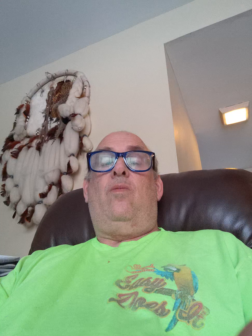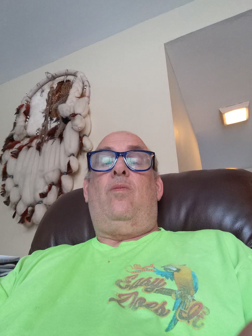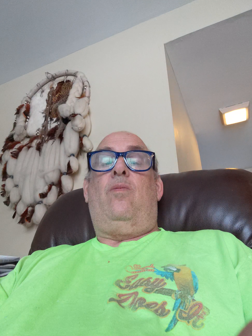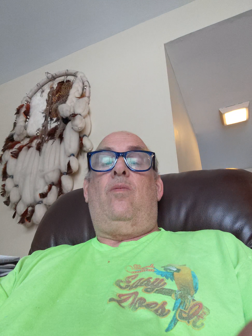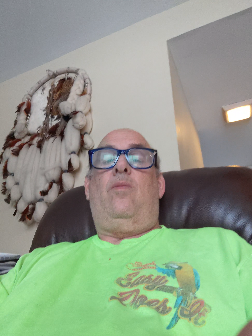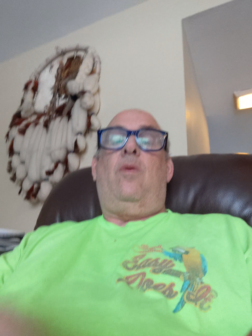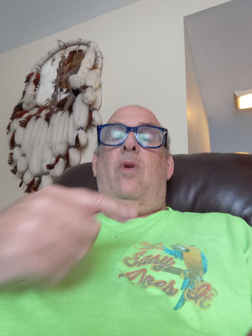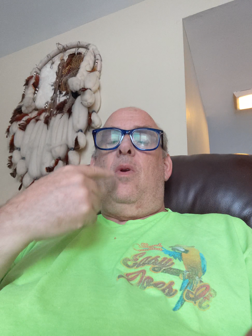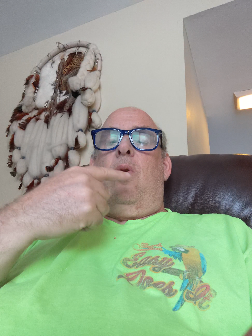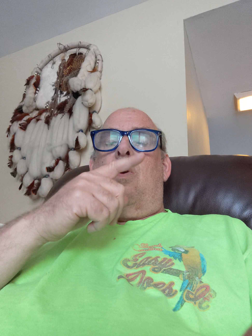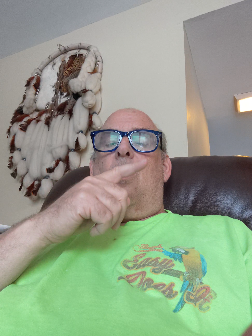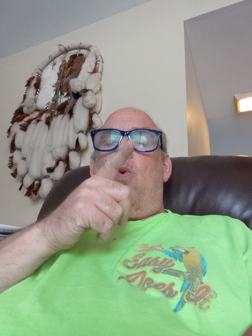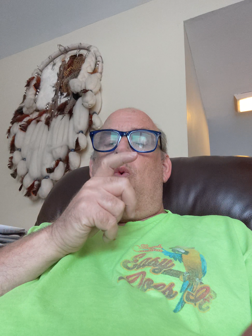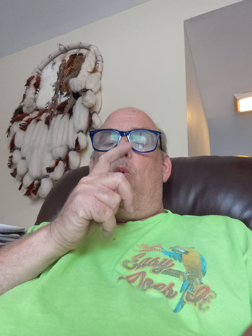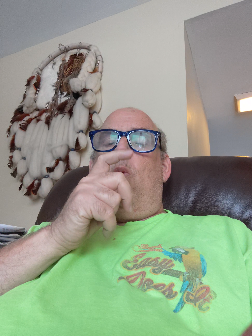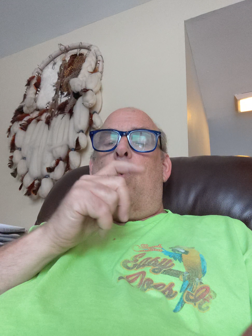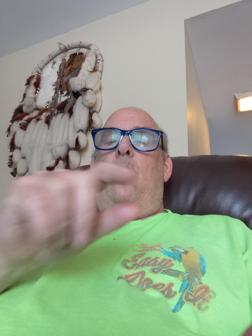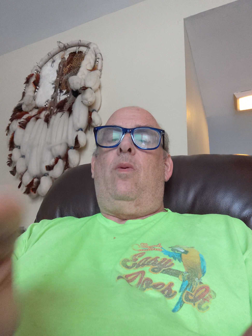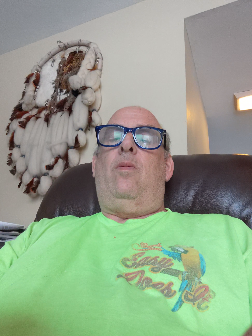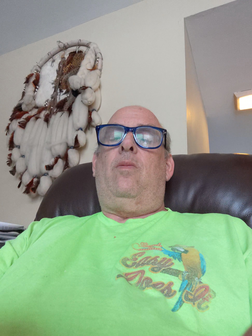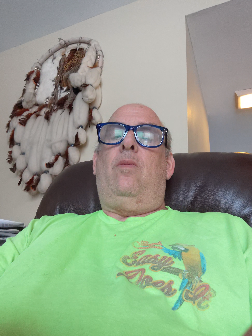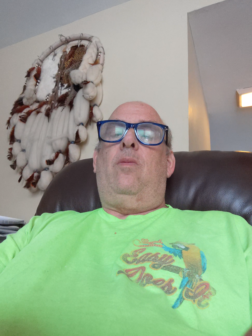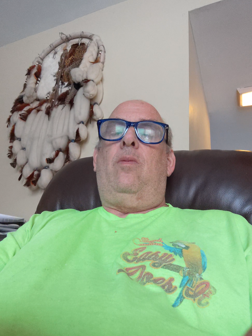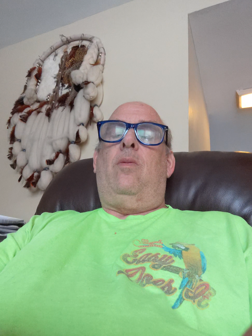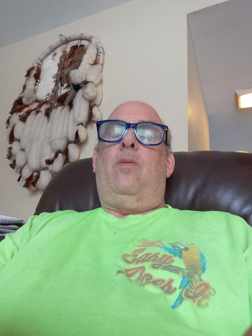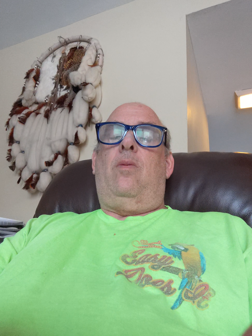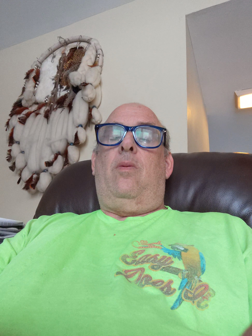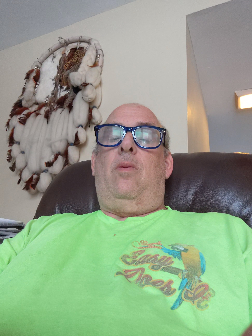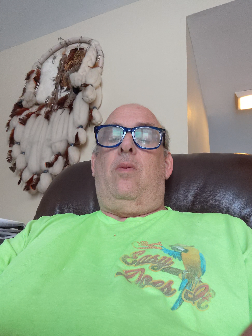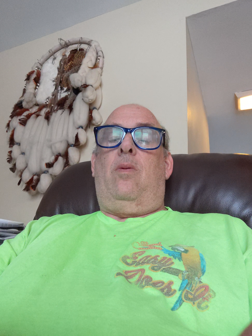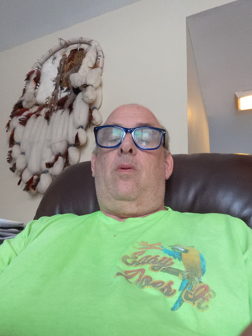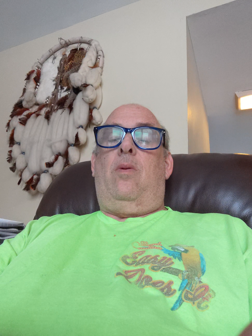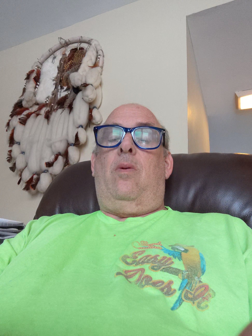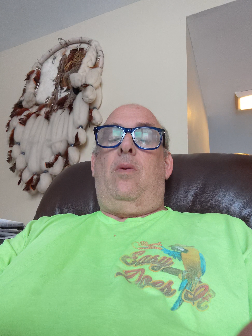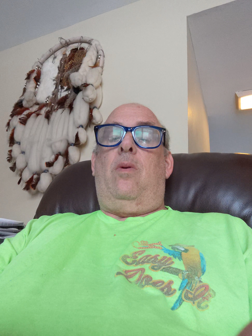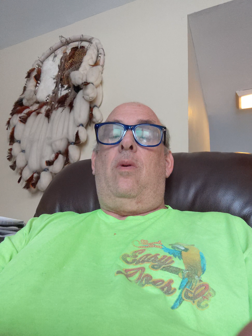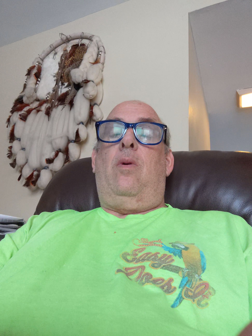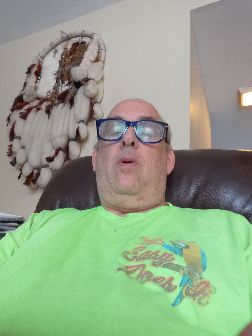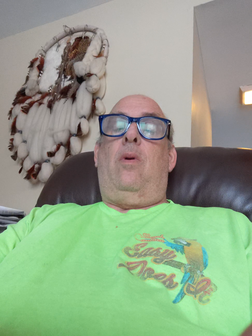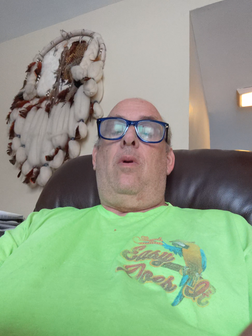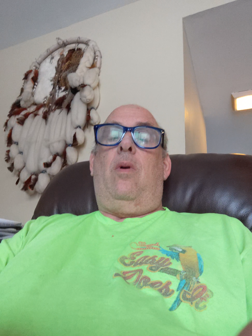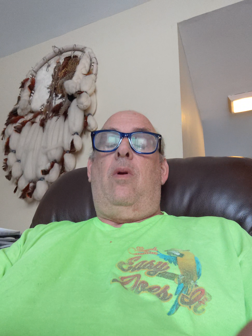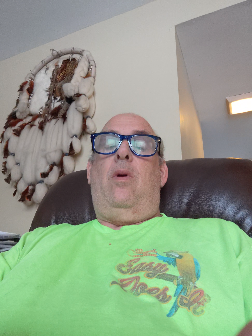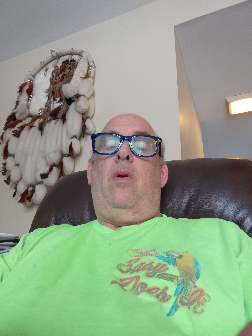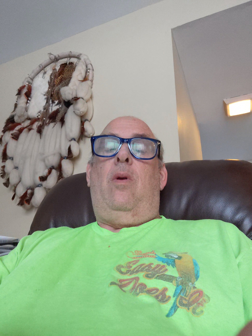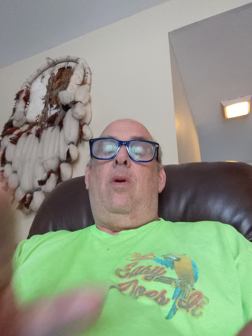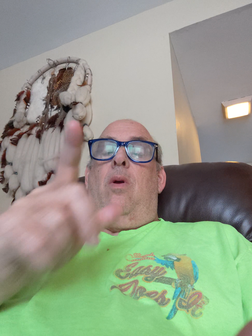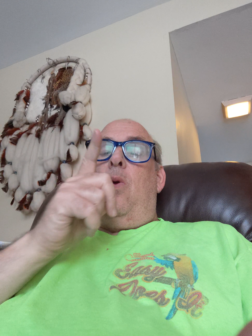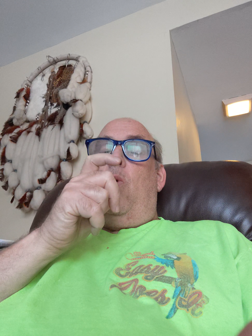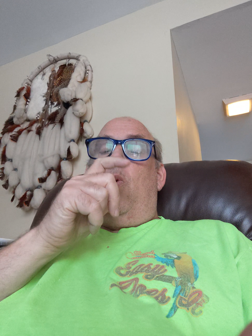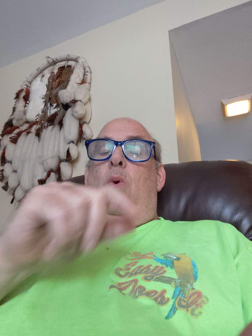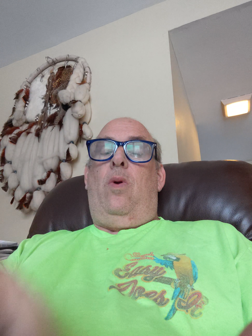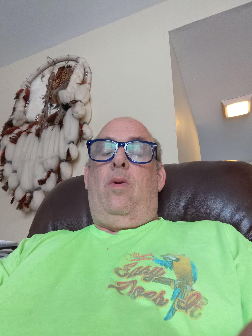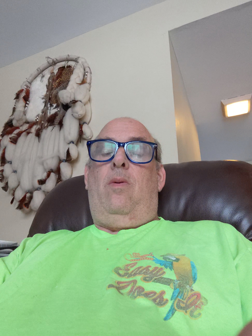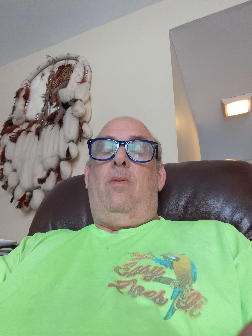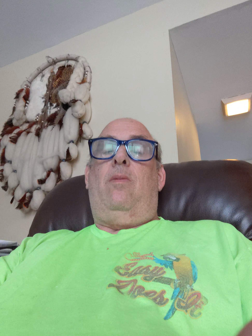who